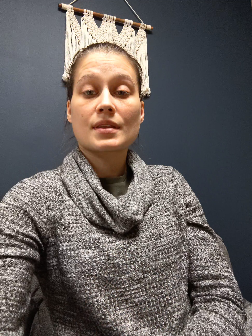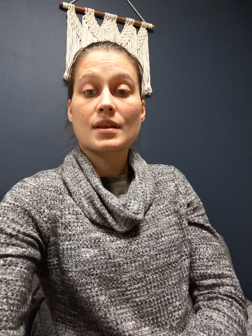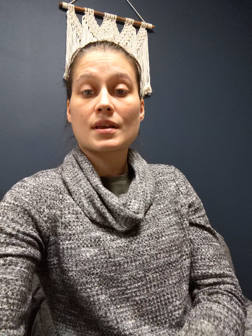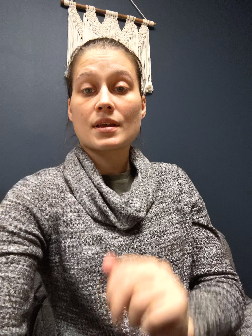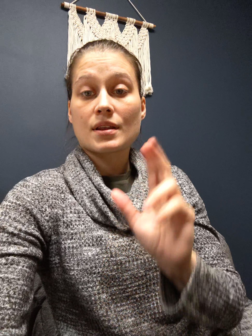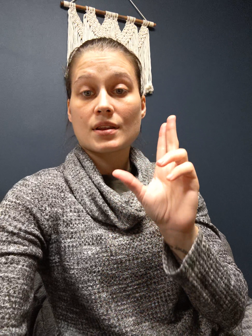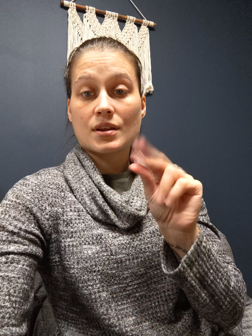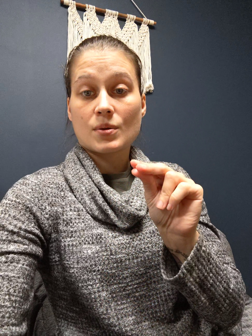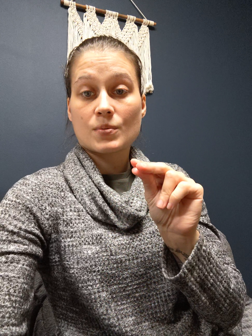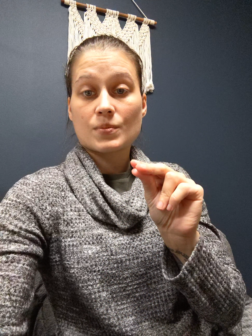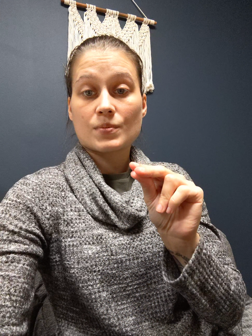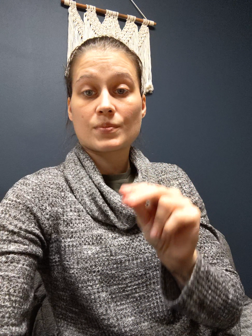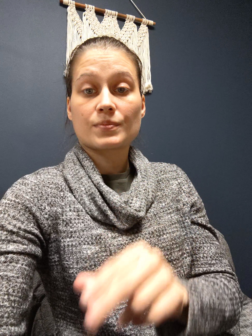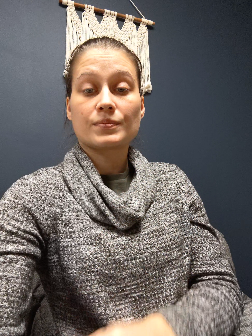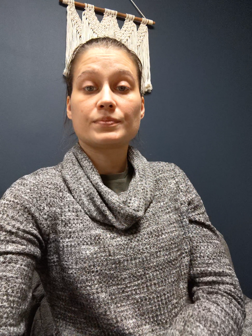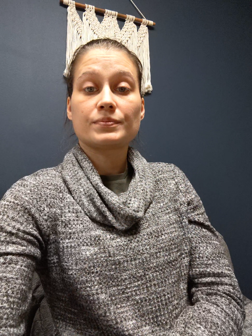no